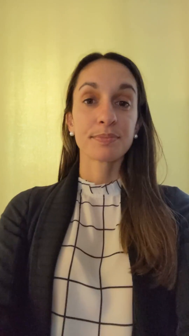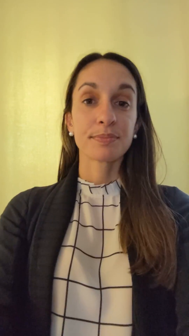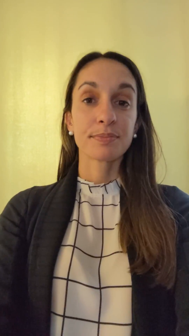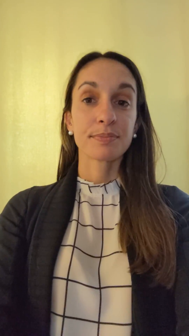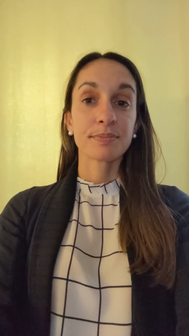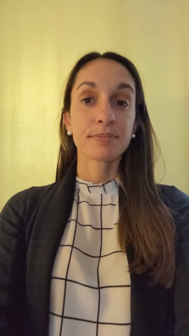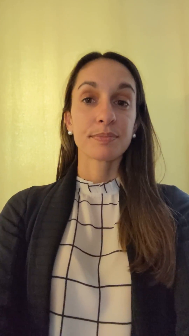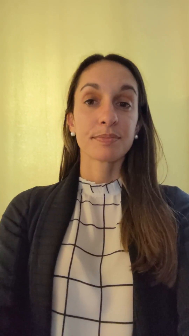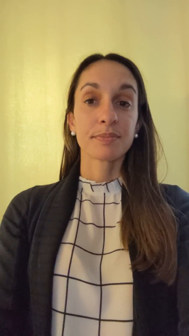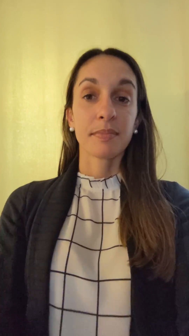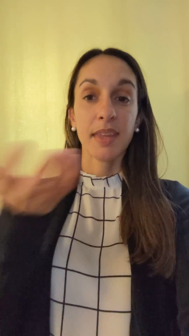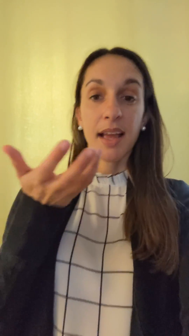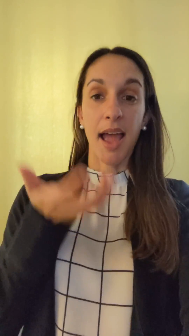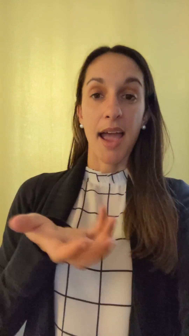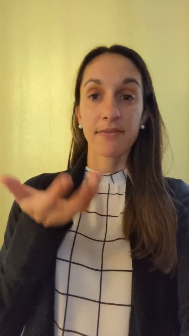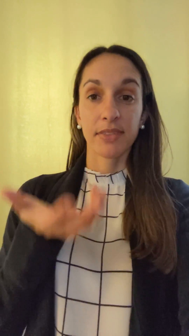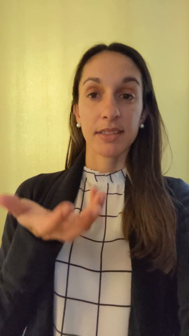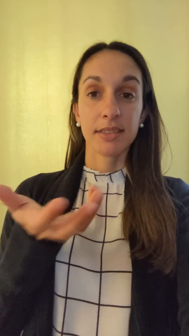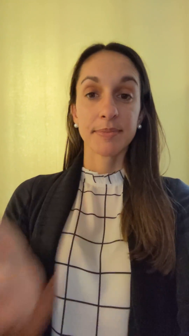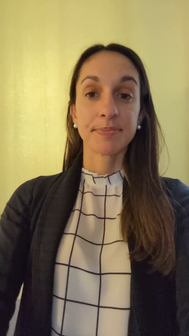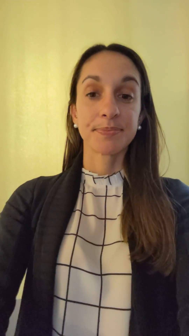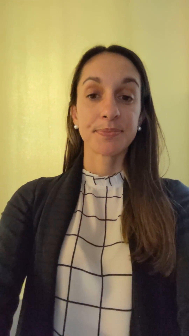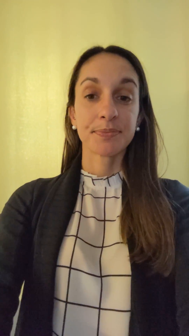heavy